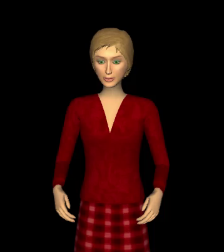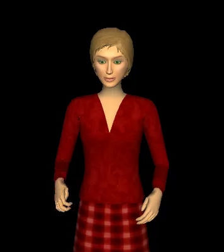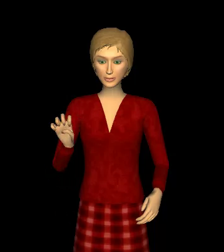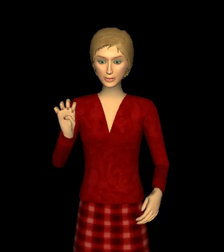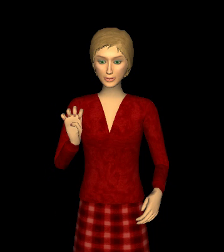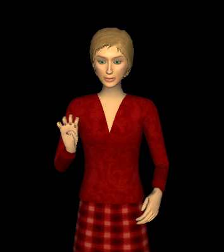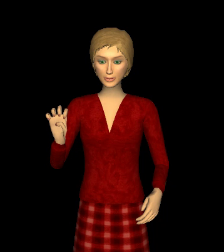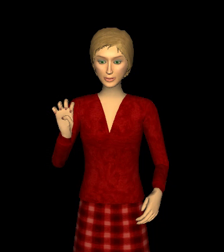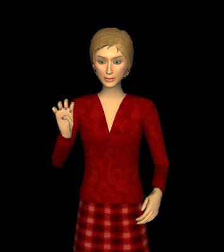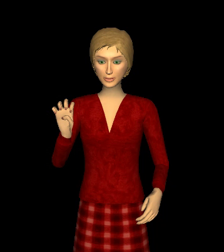أوروبا